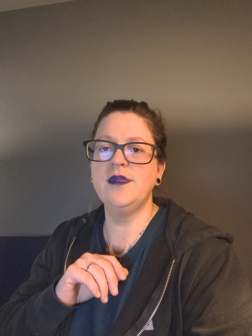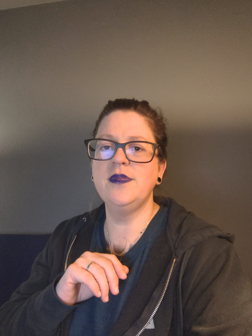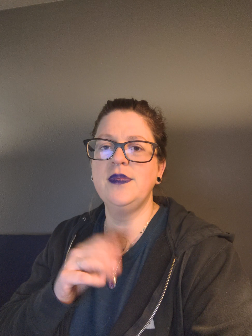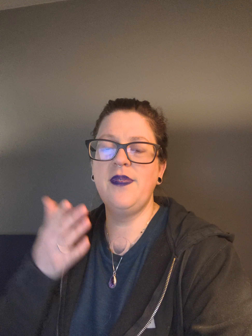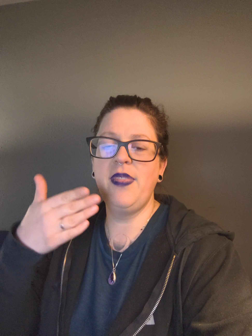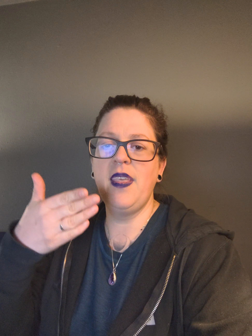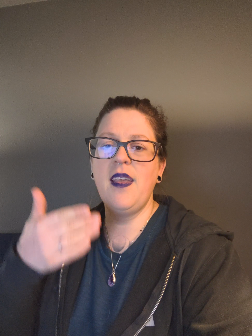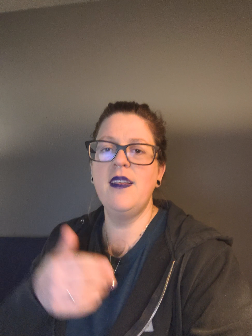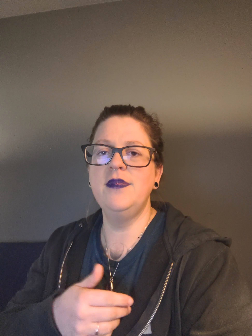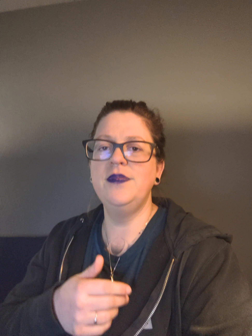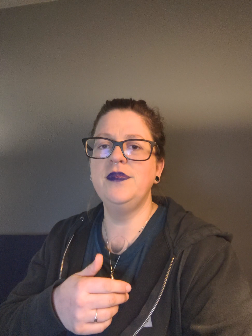flag